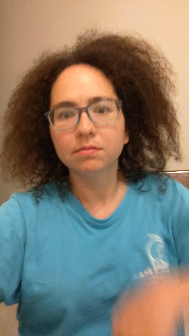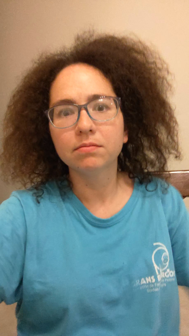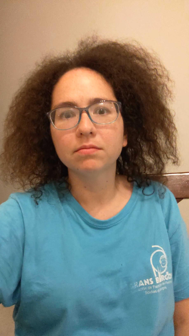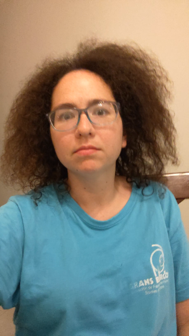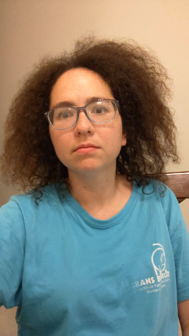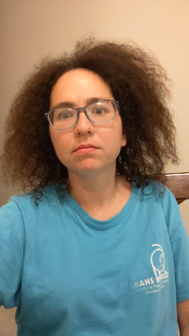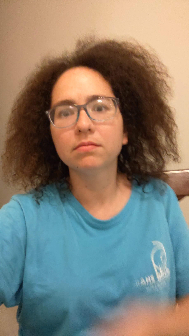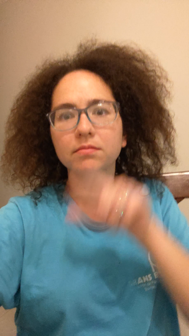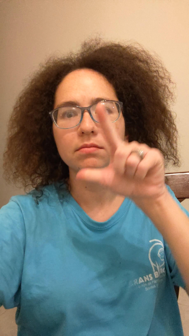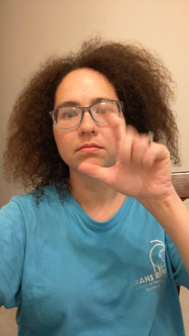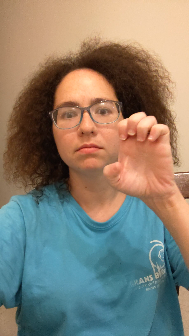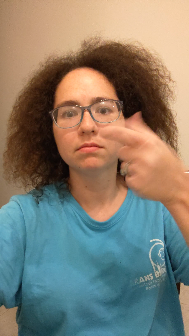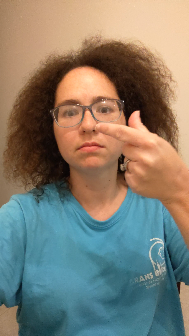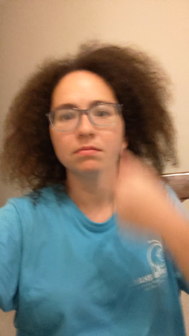leg